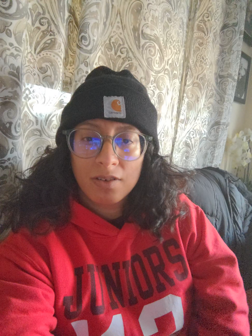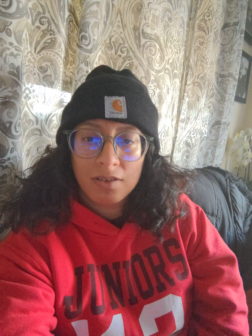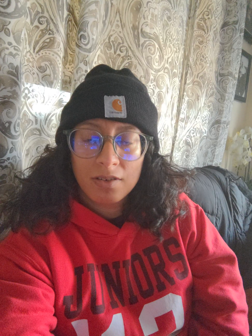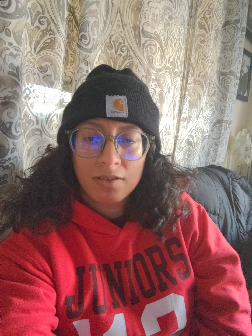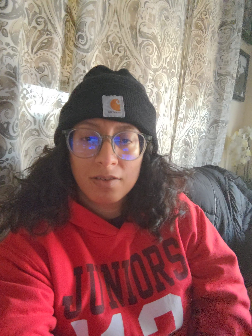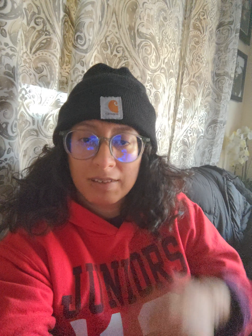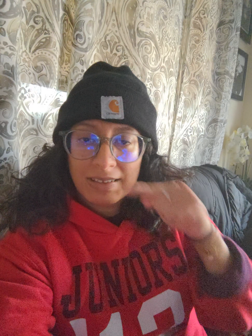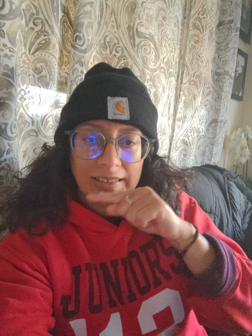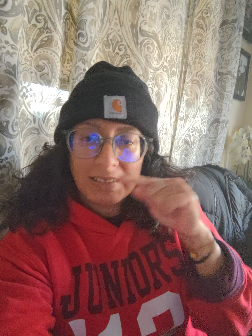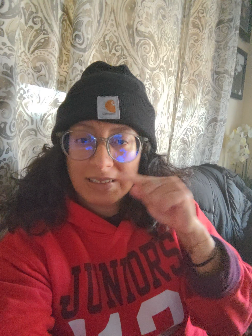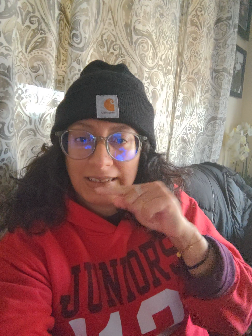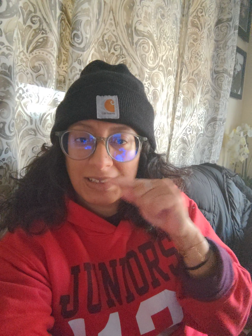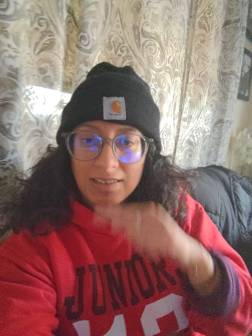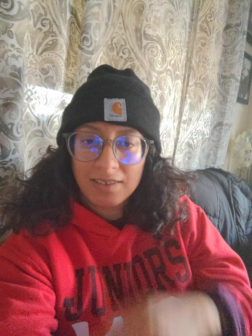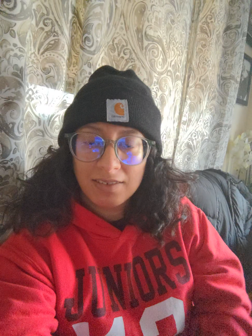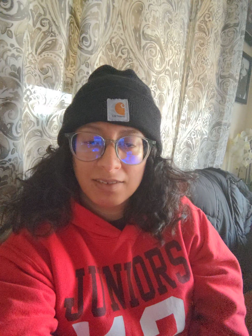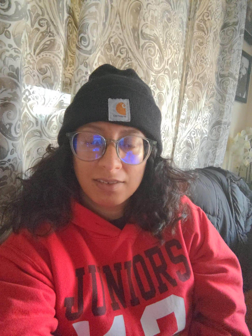toothbrush